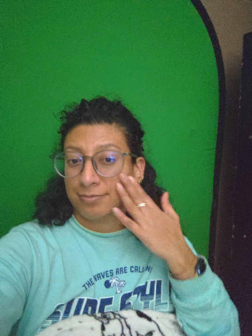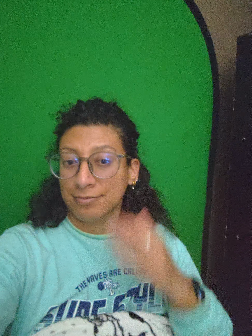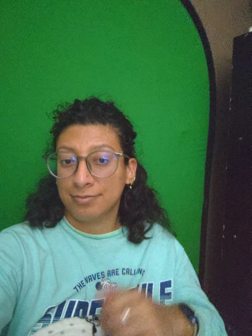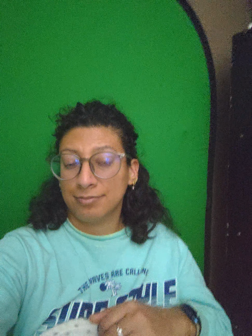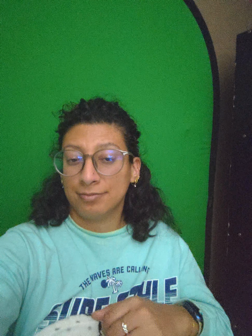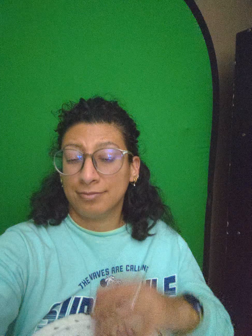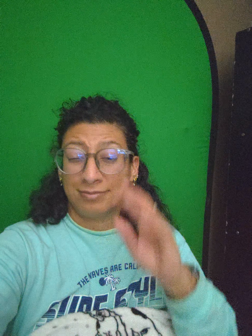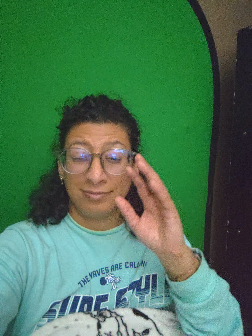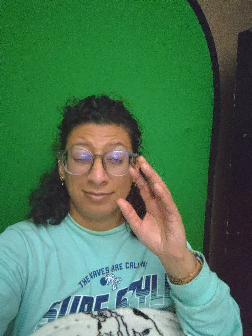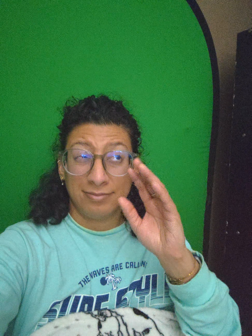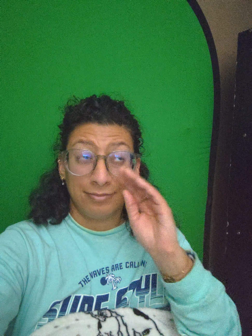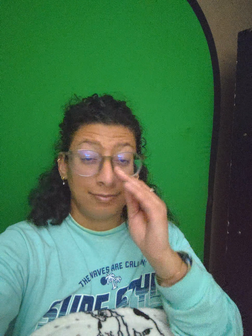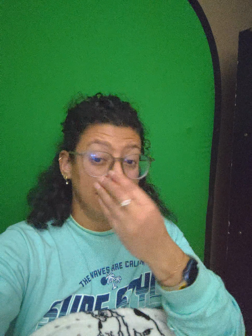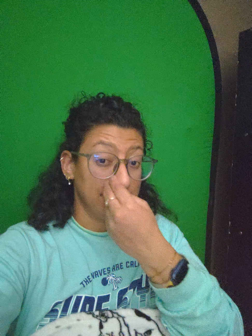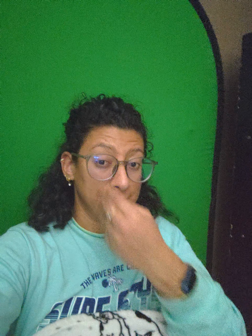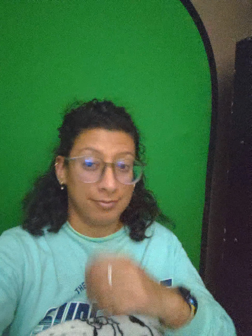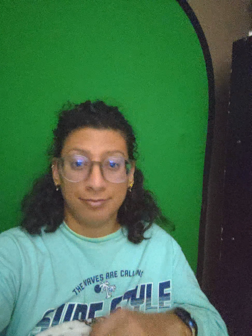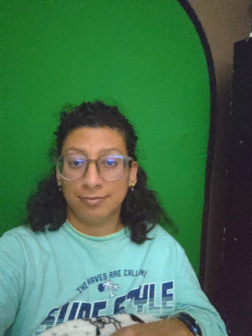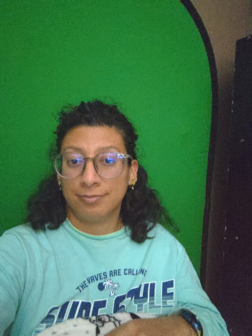flower